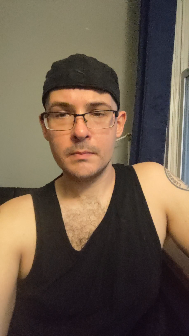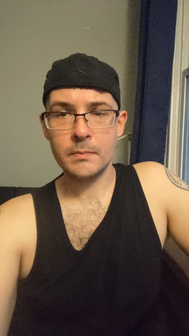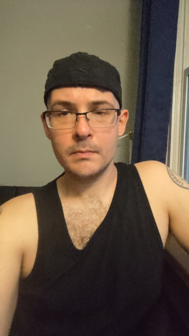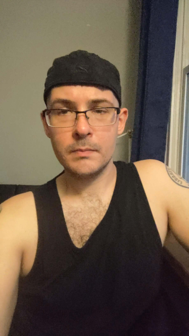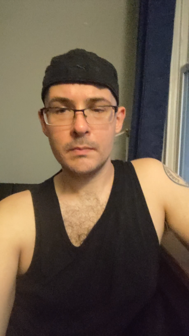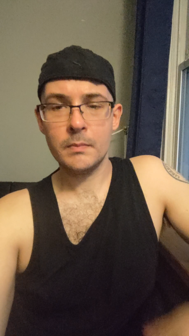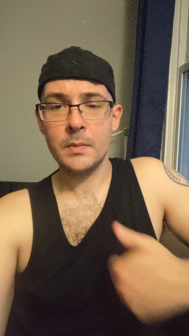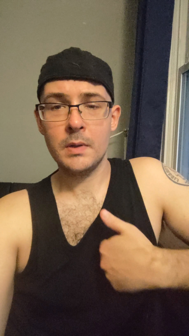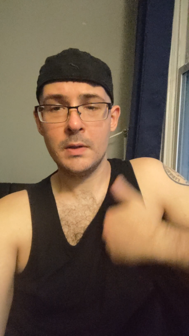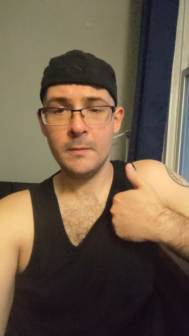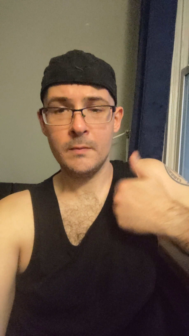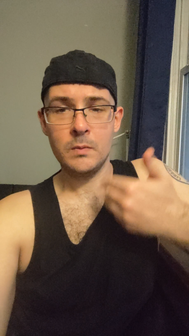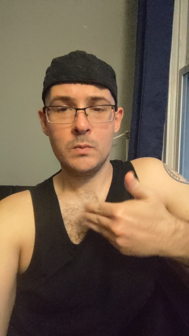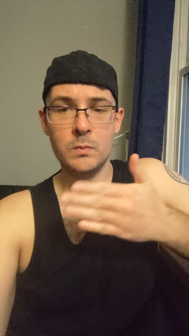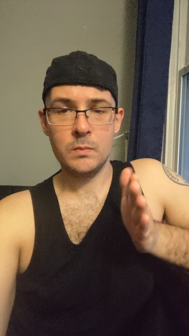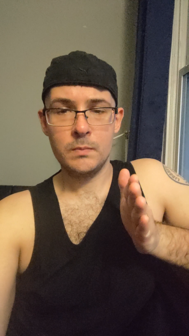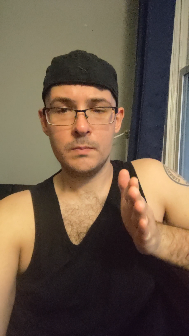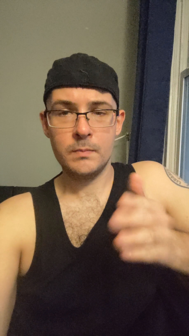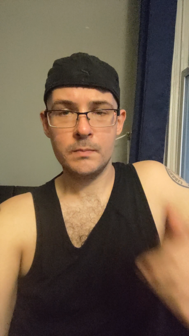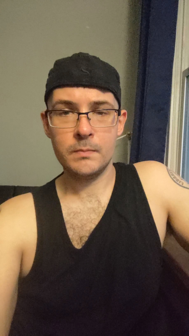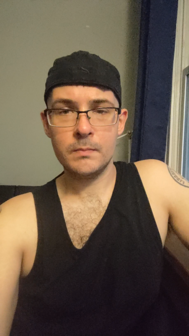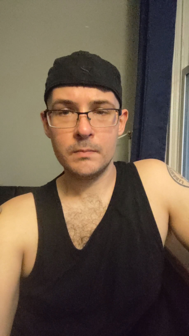living room